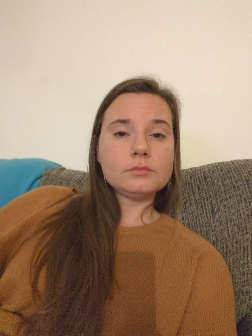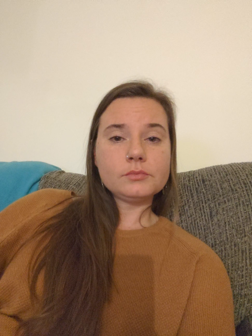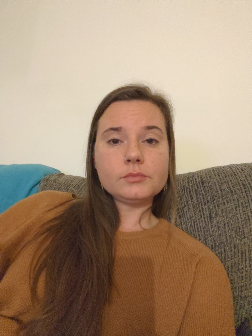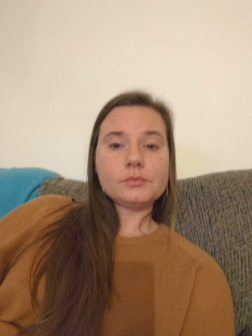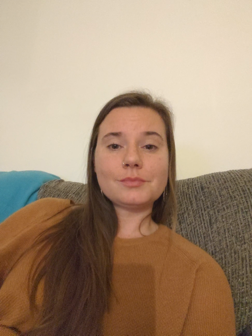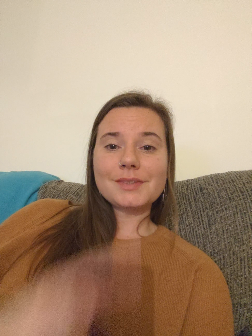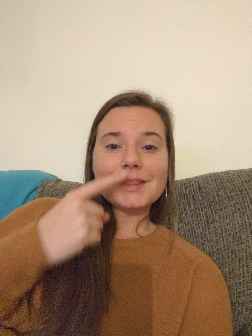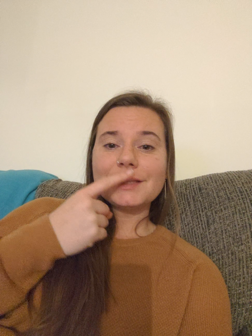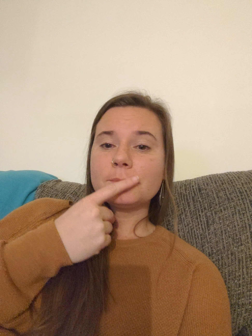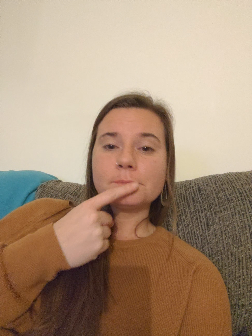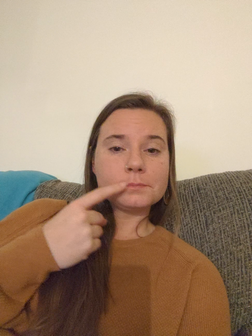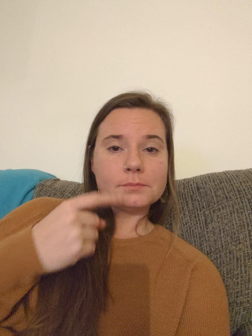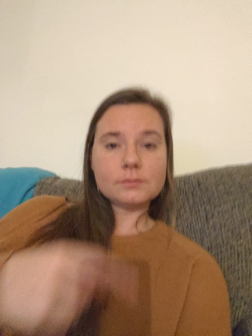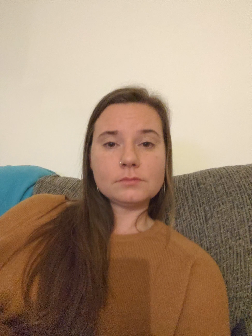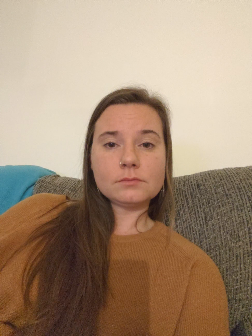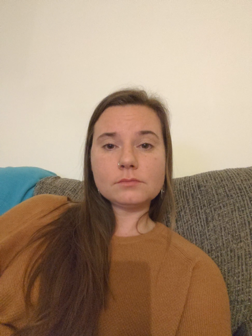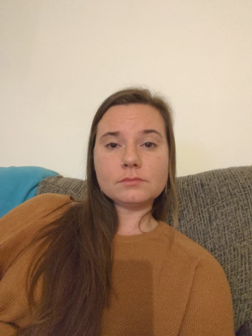lips